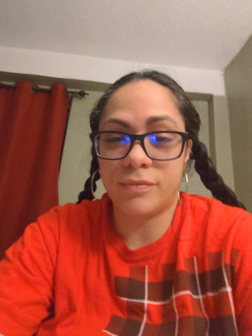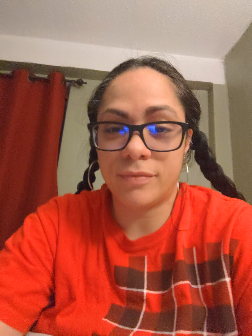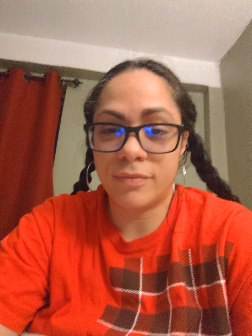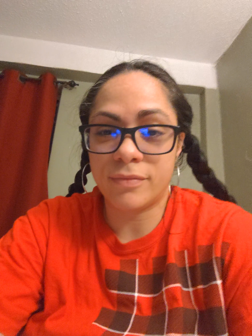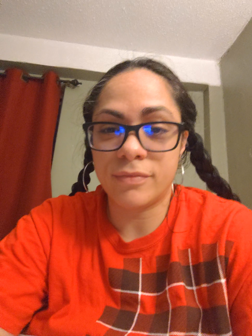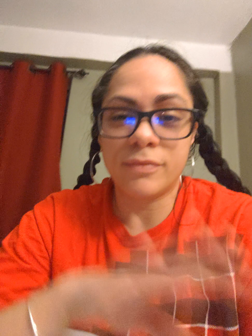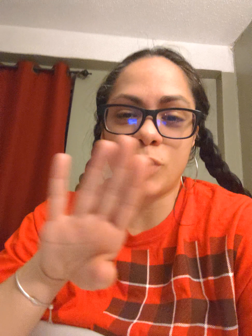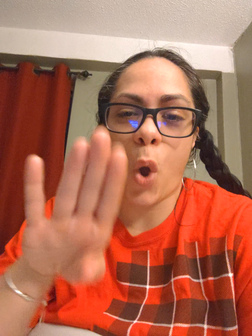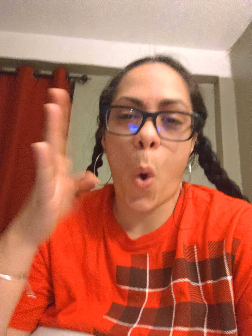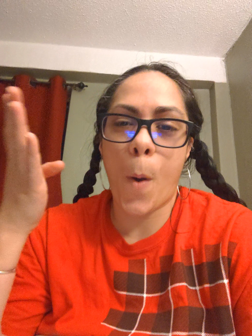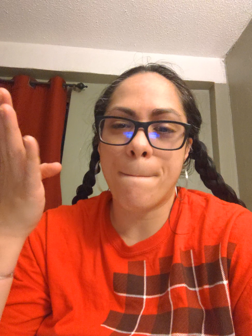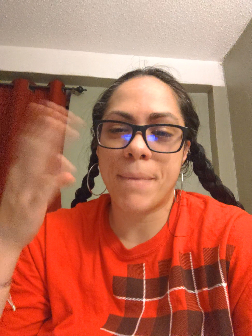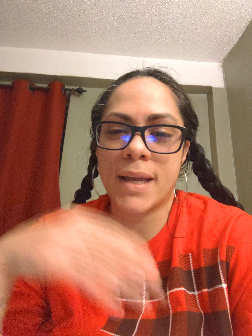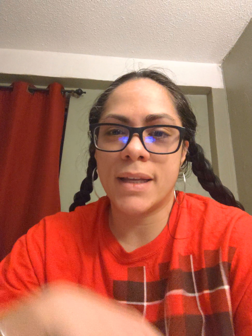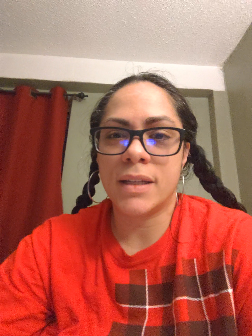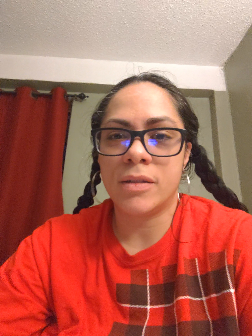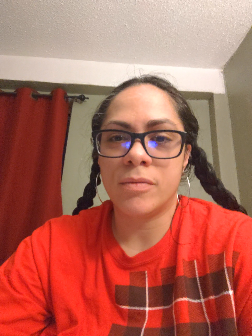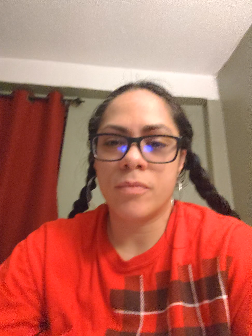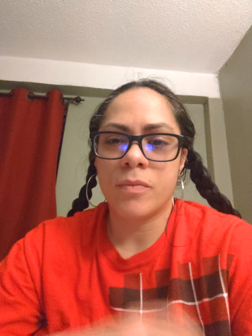open